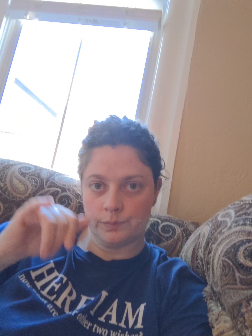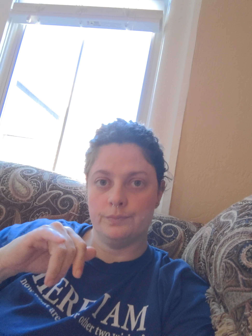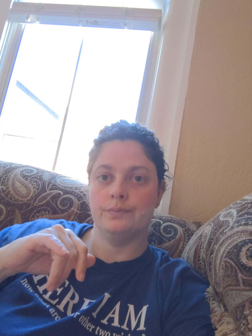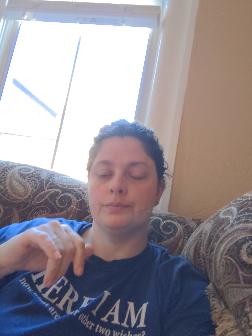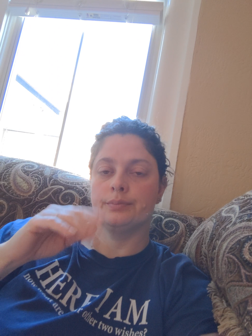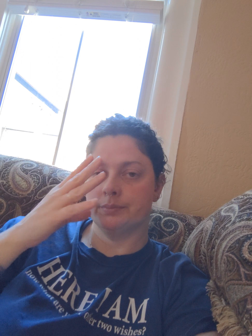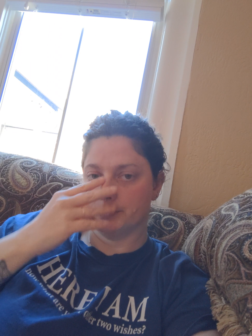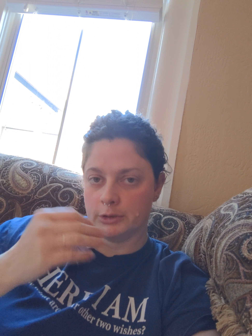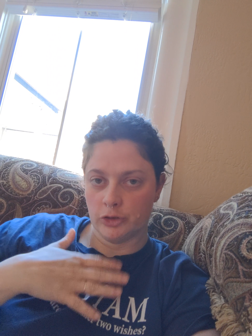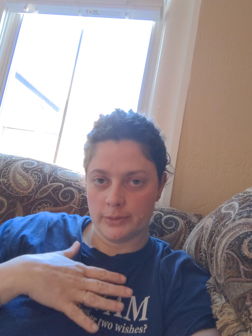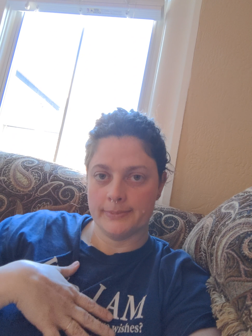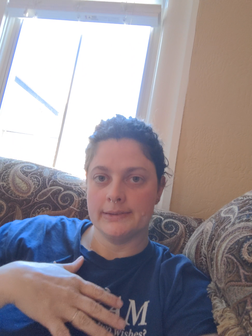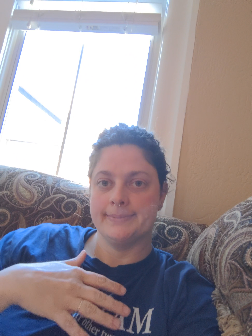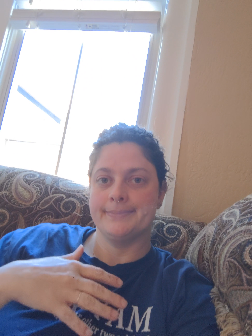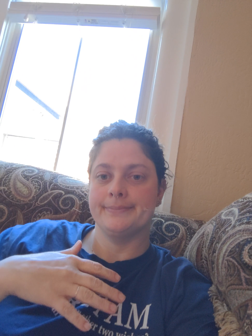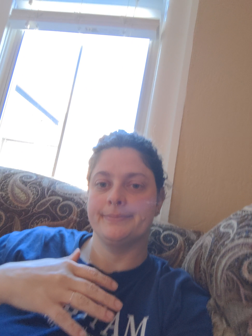pajamas